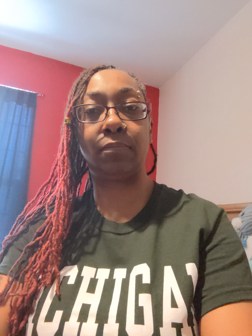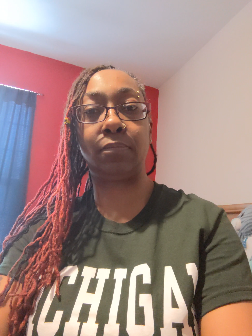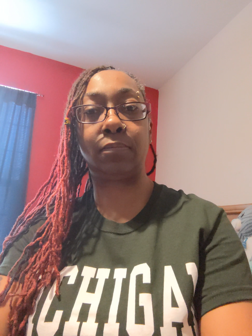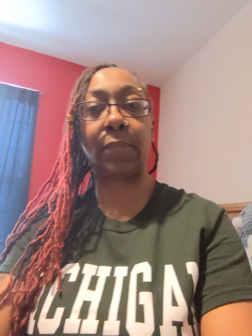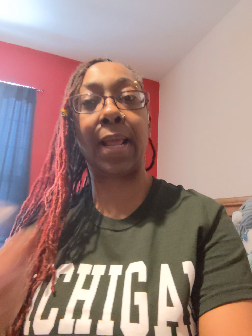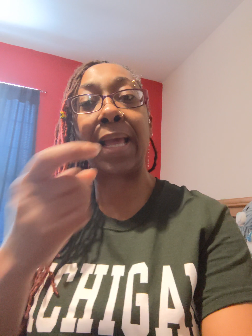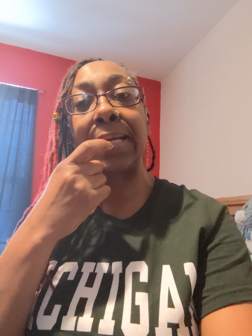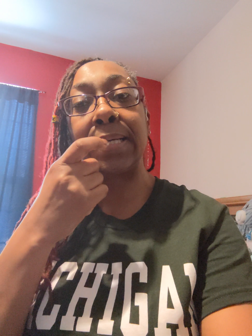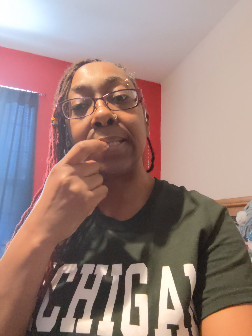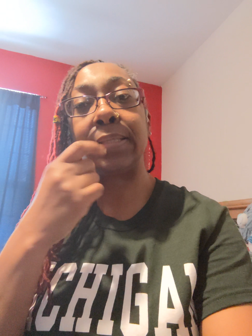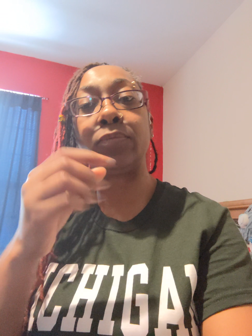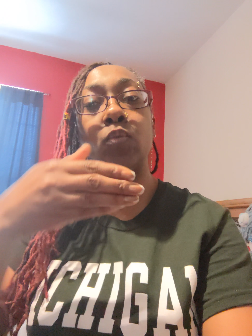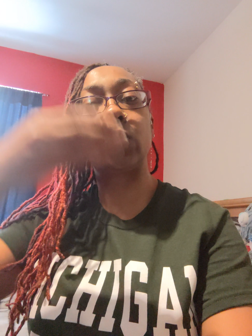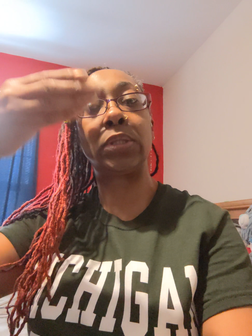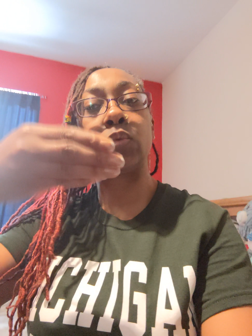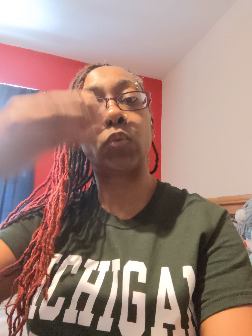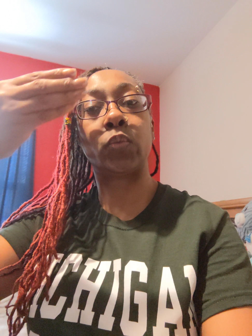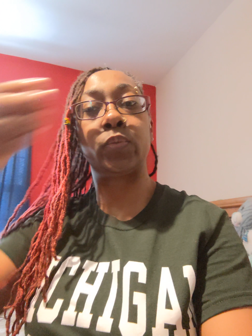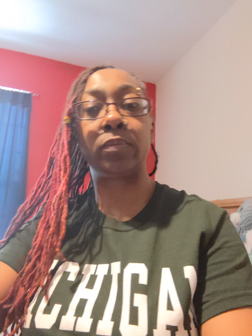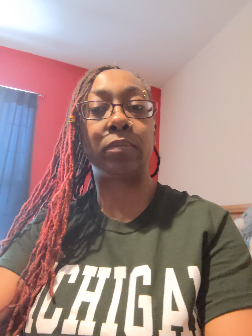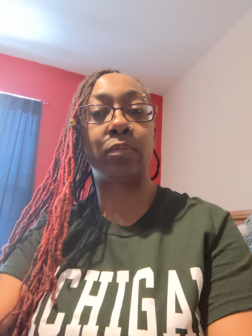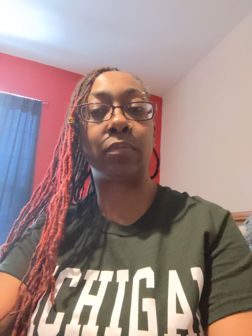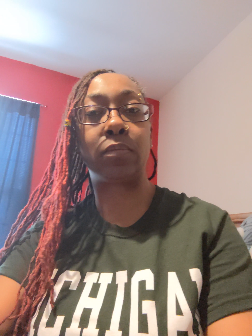window